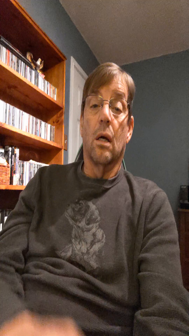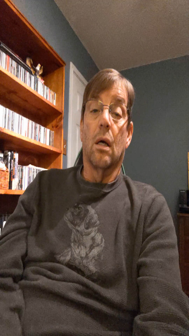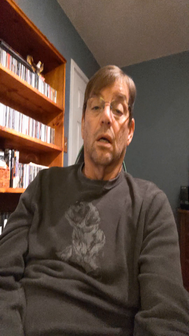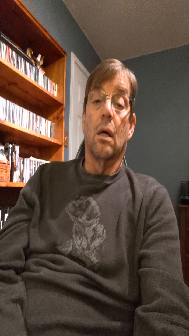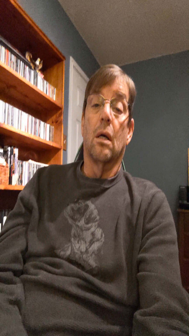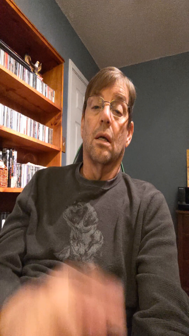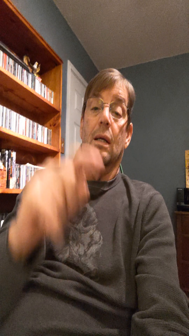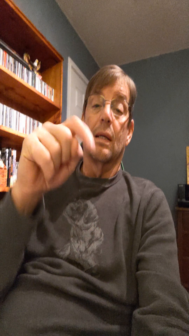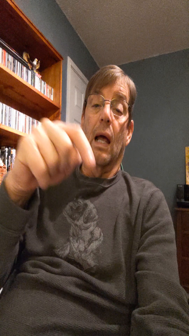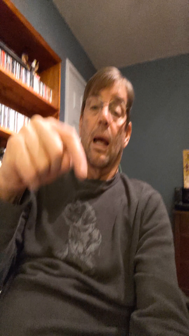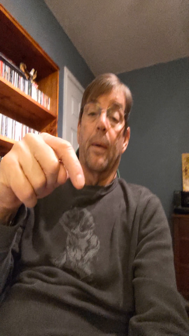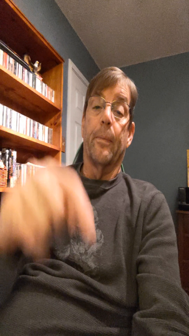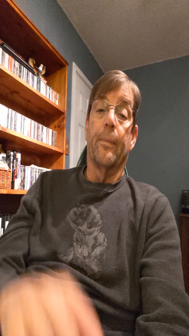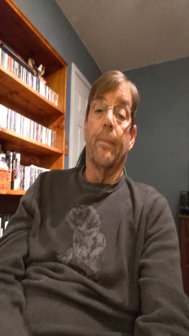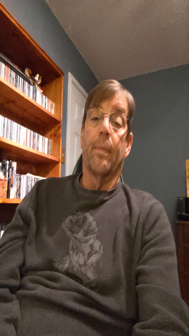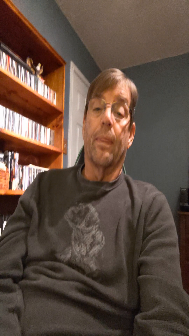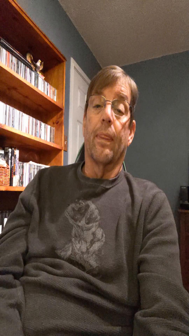time